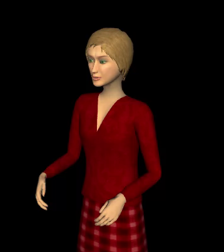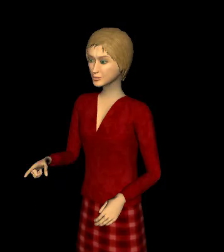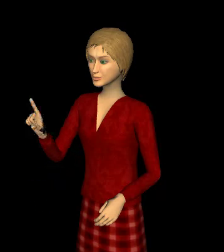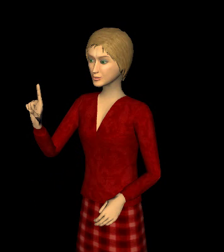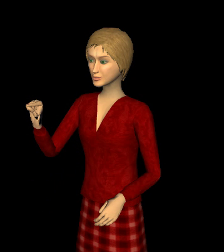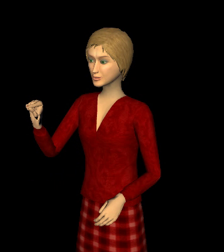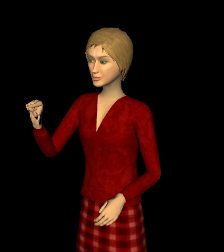20